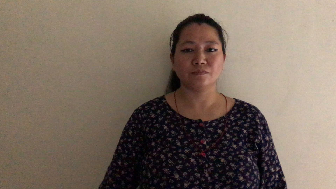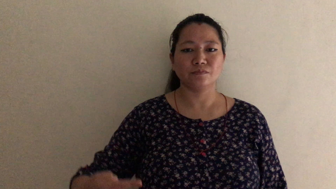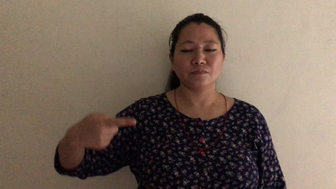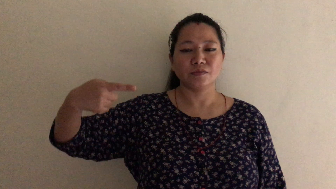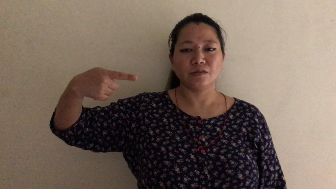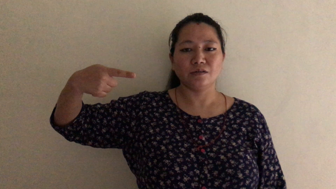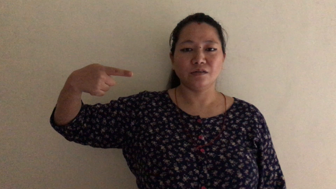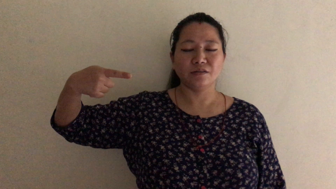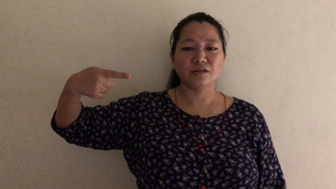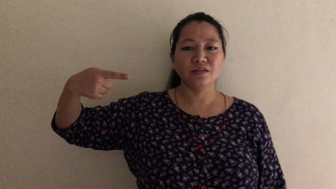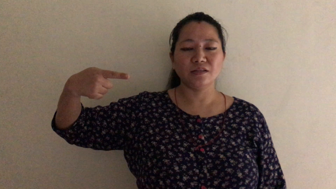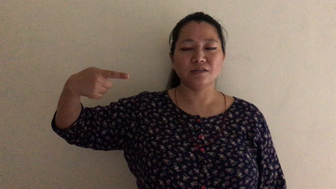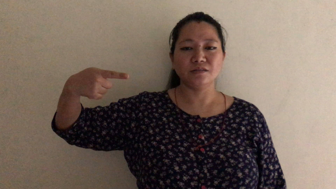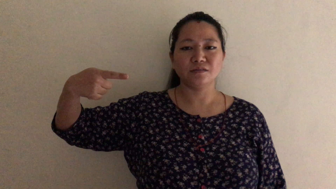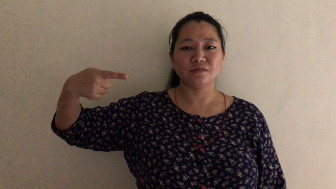न